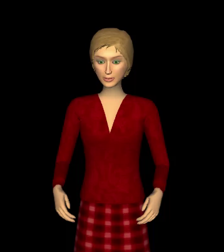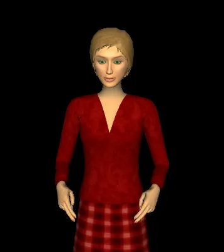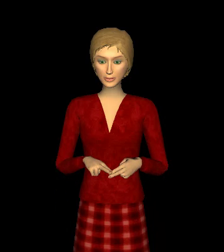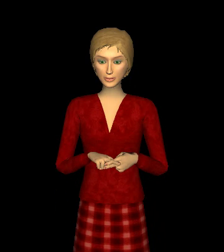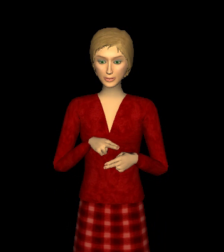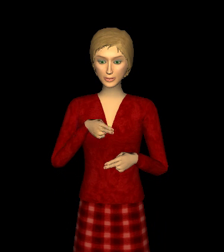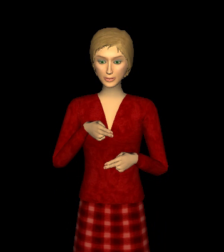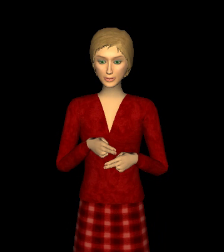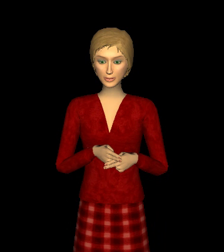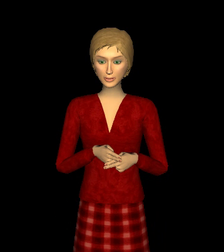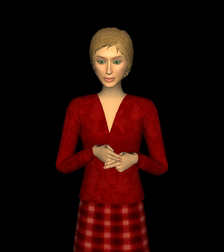اسم